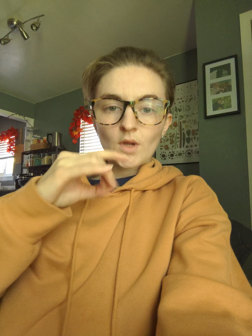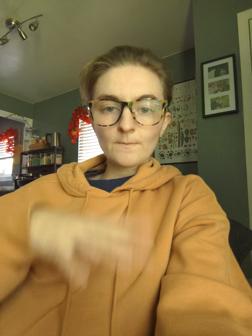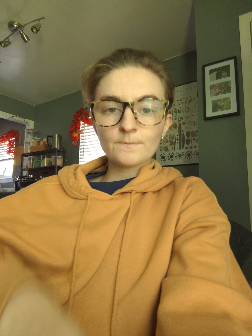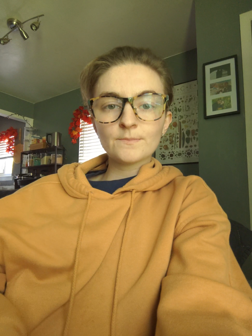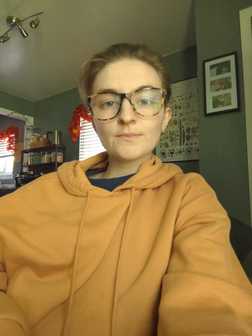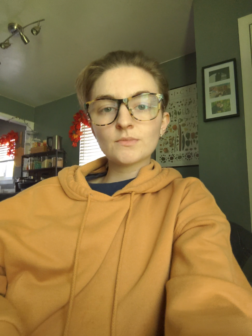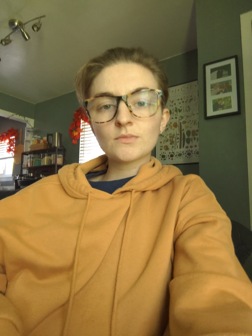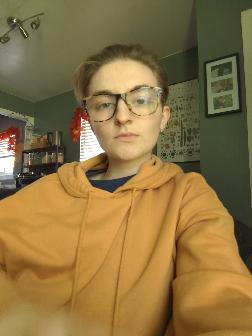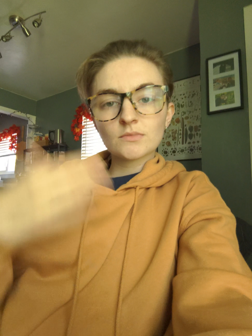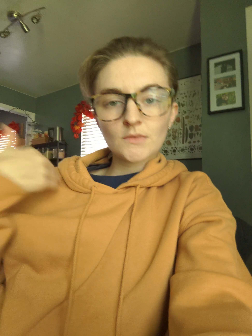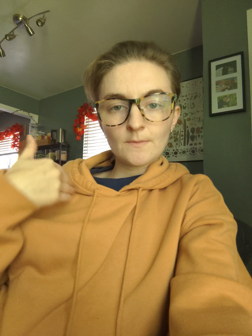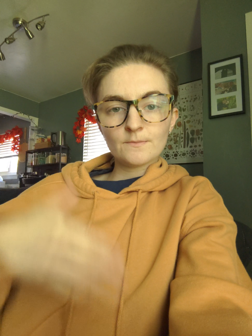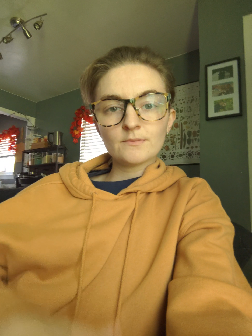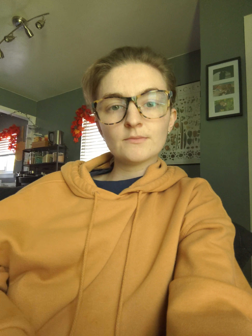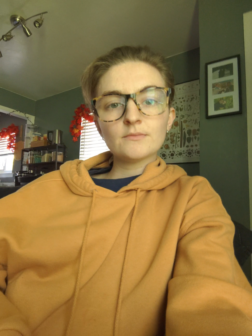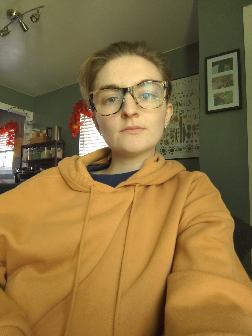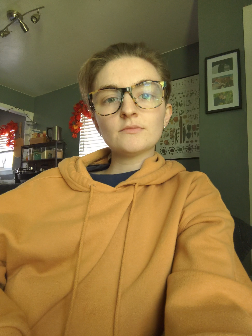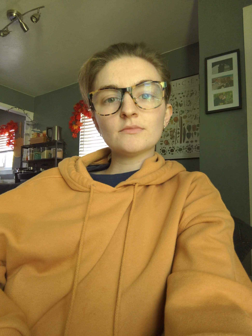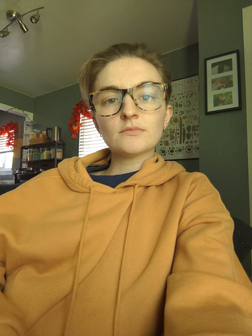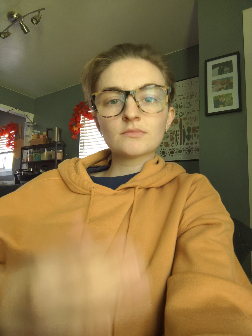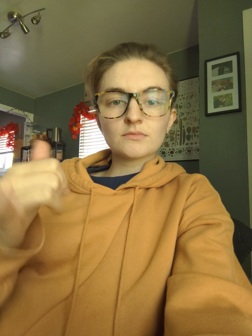shoulder